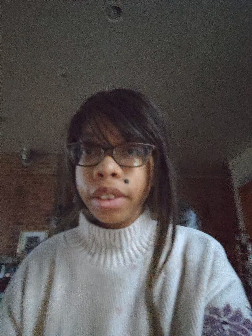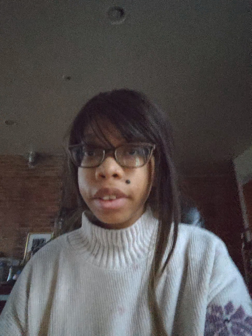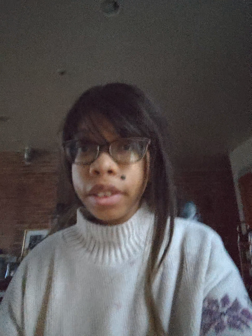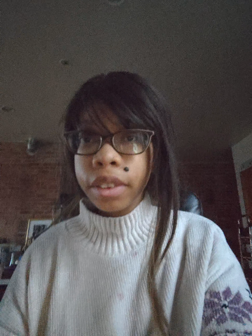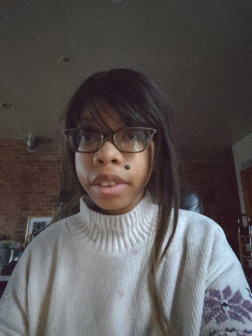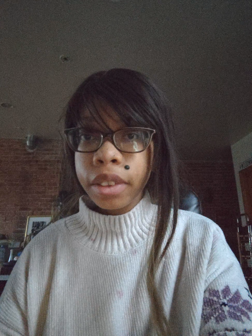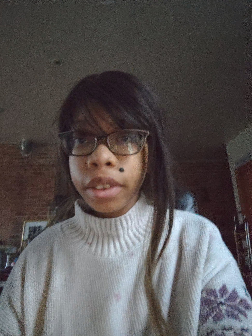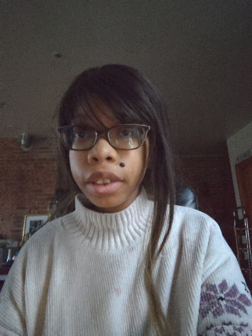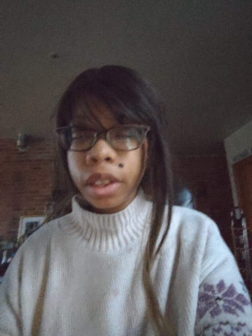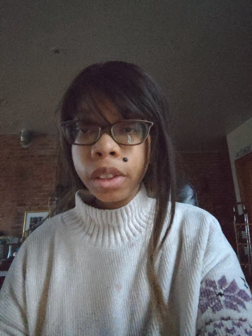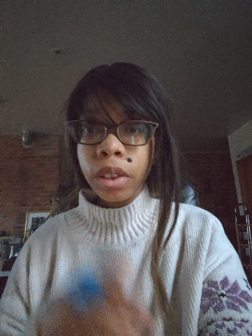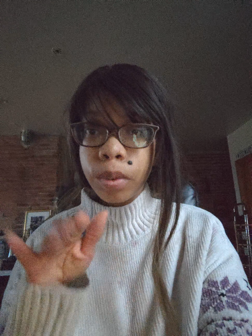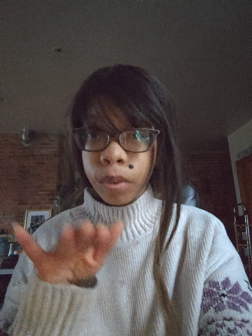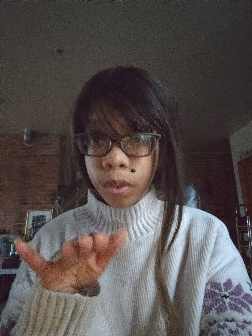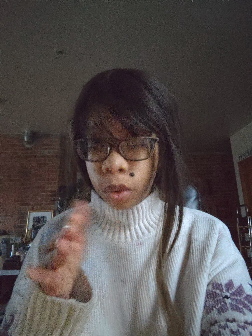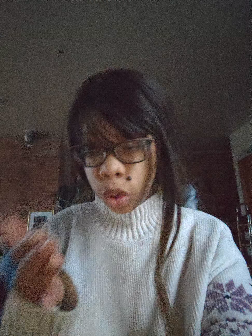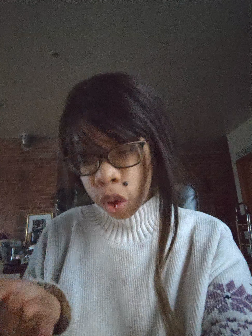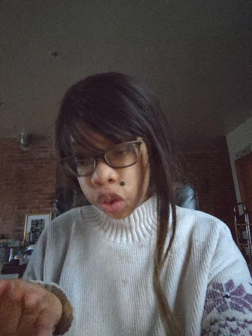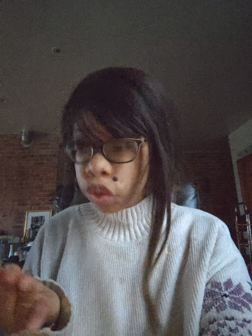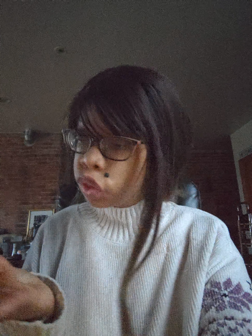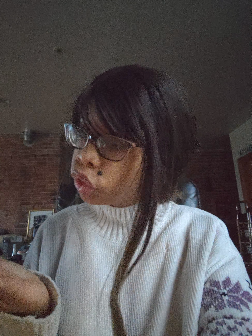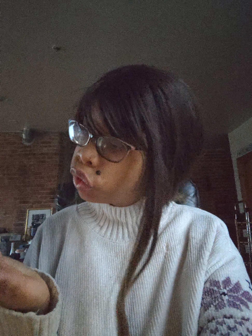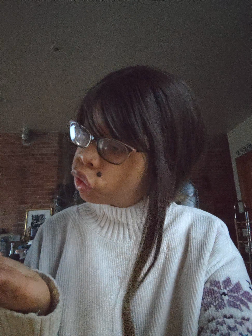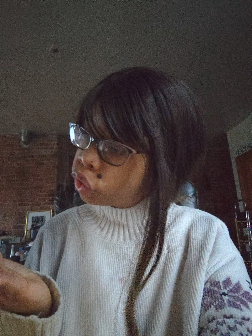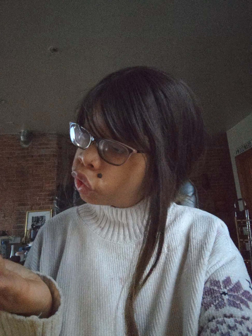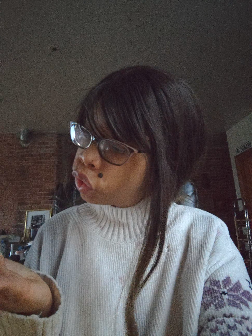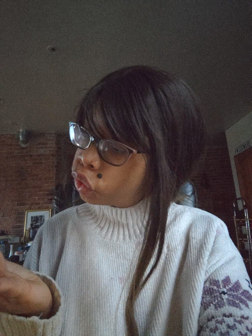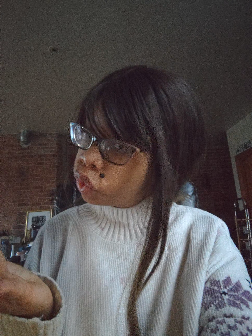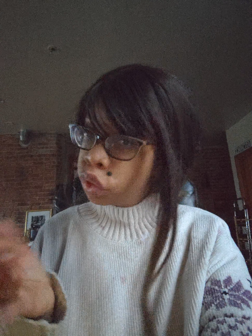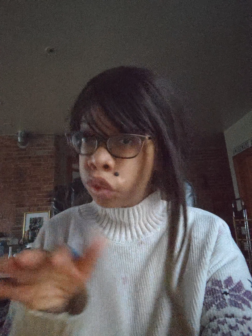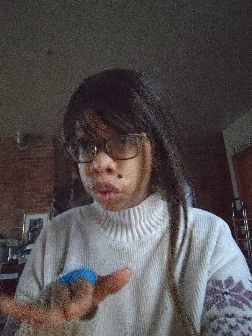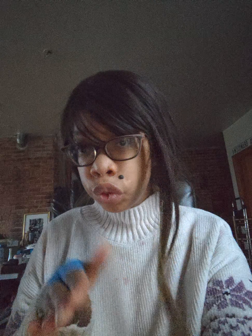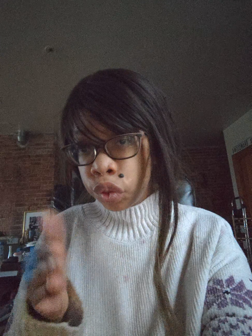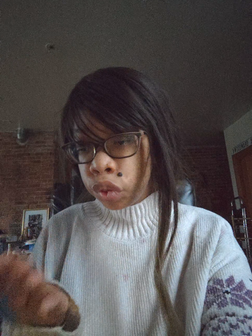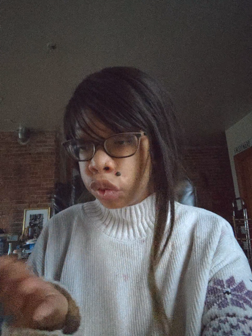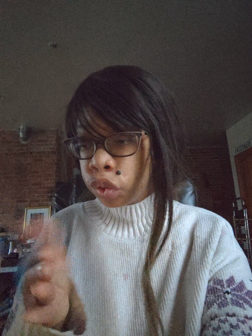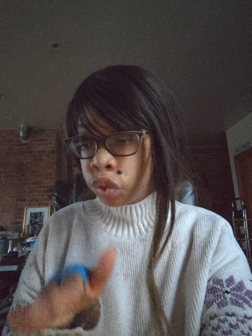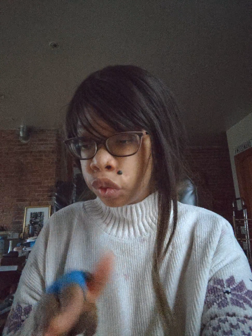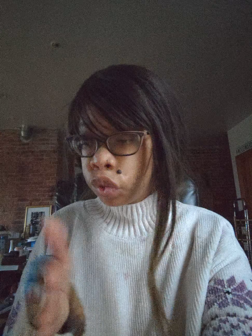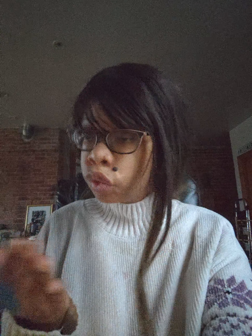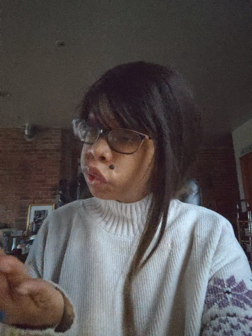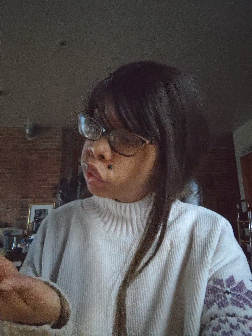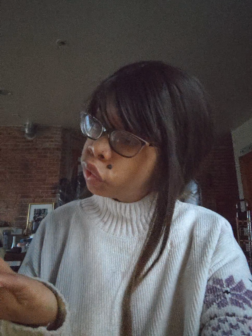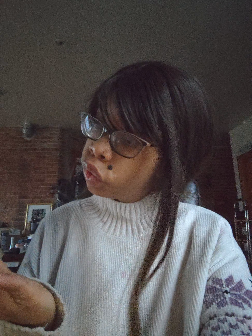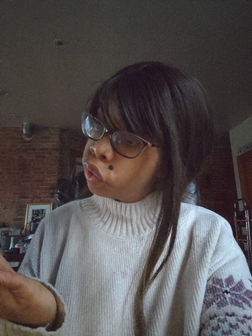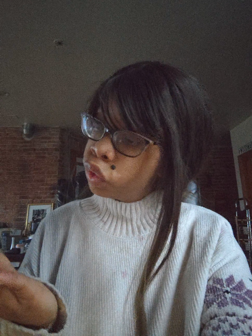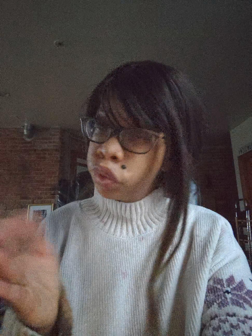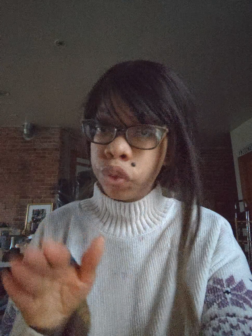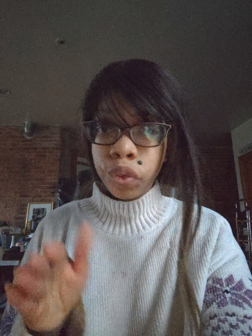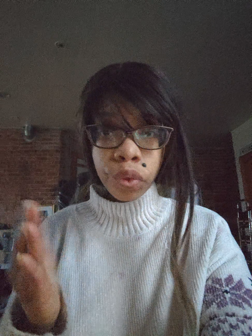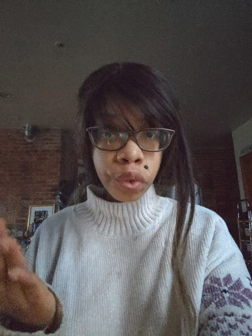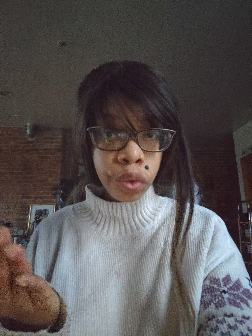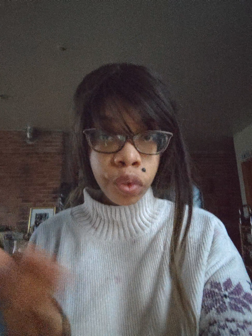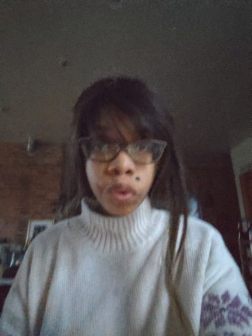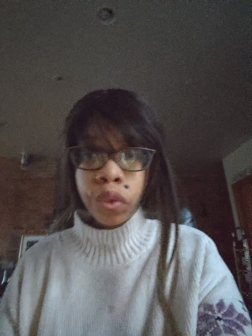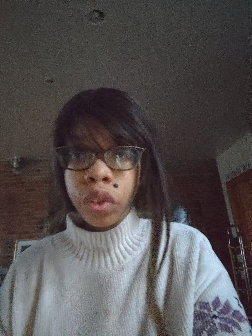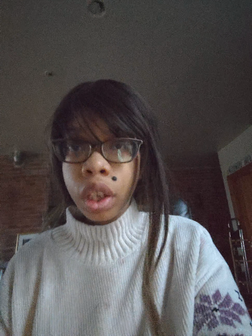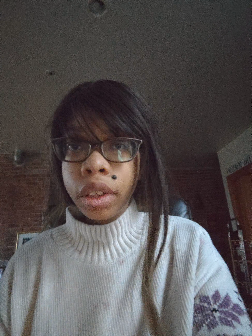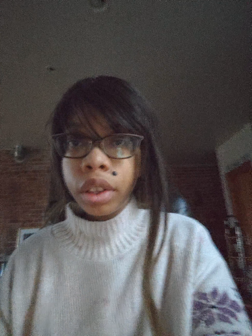book